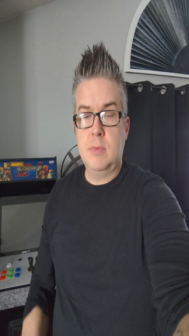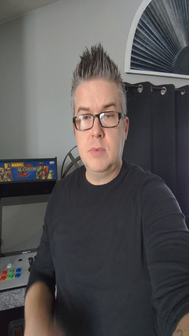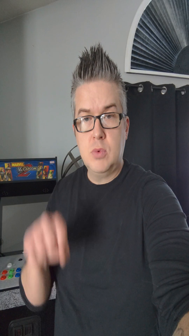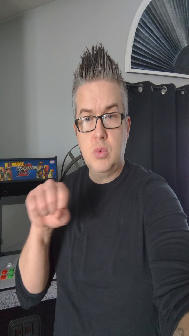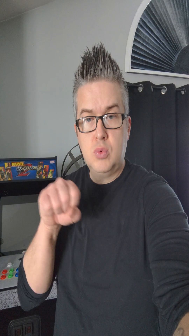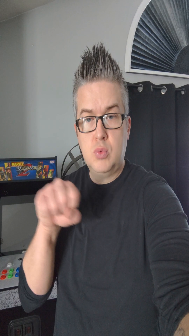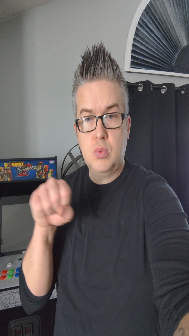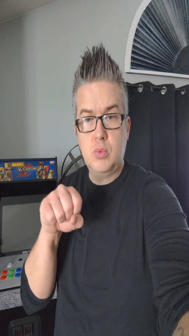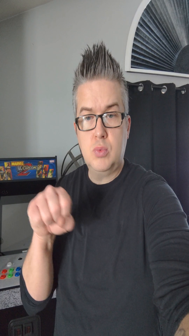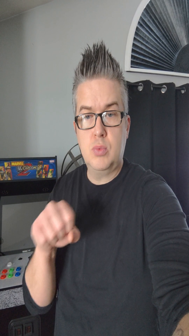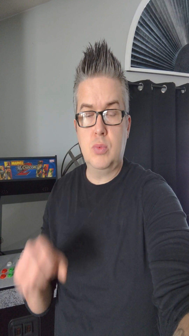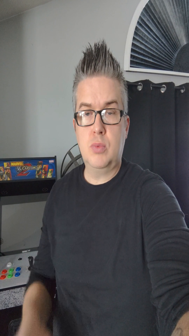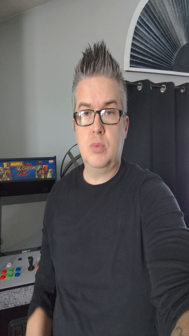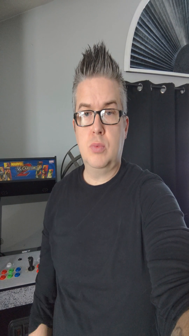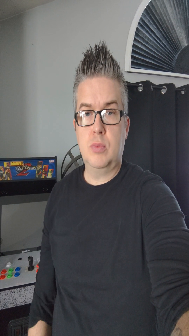shoe